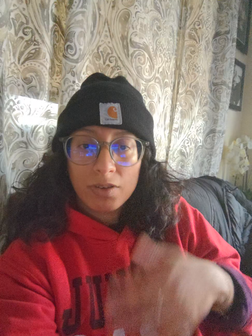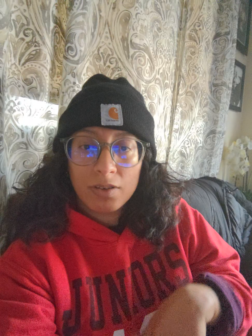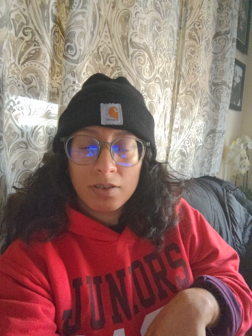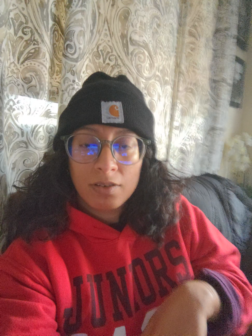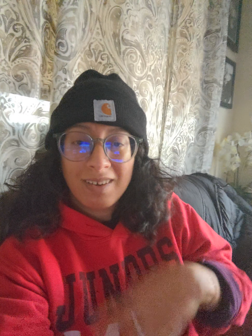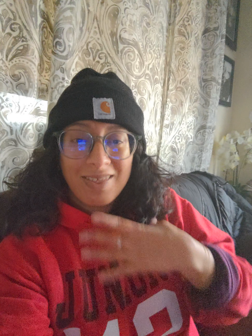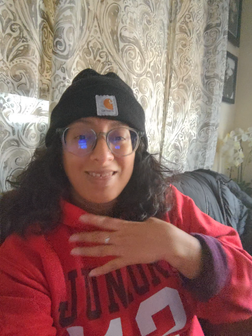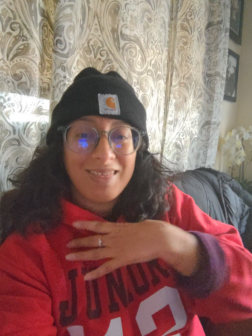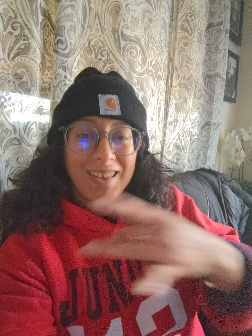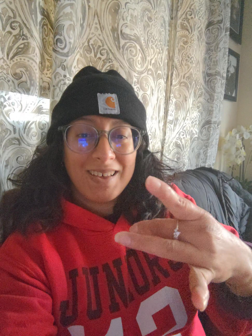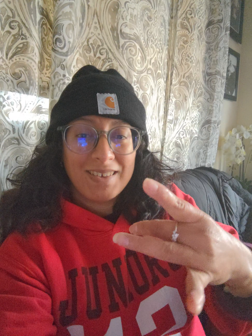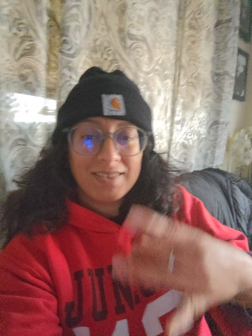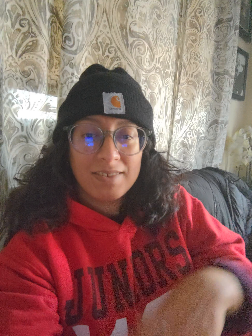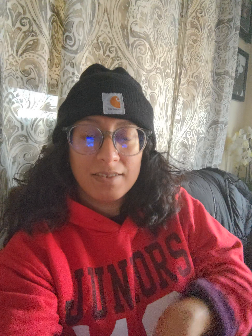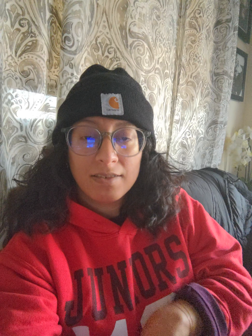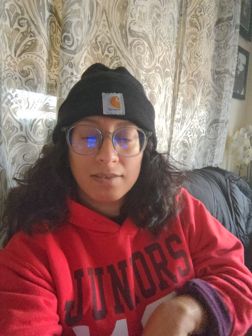like